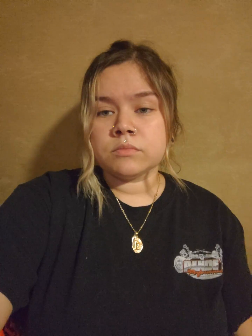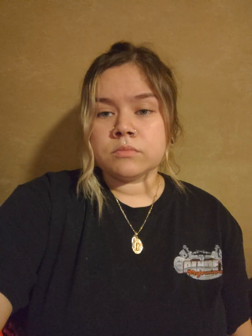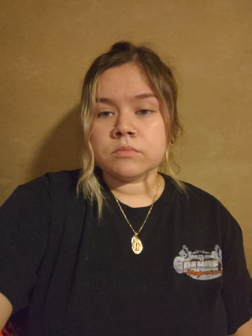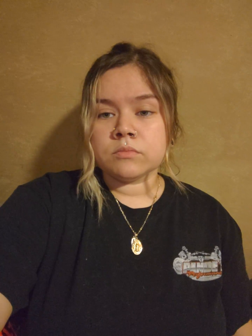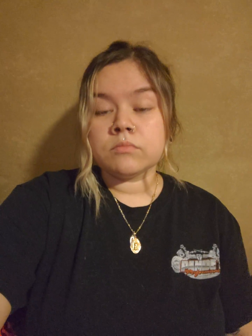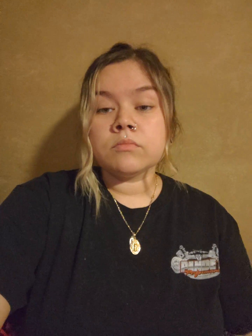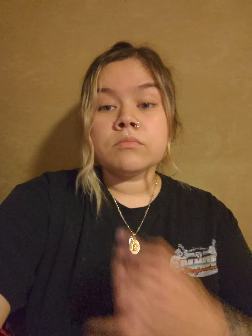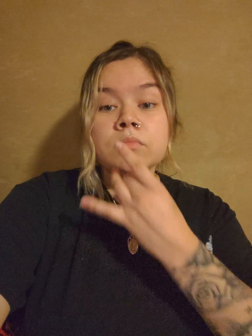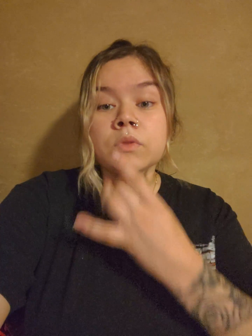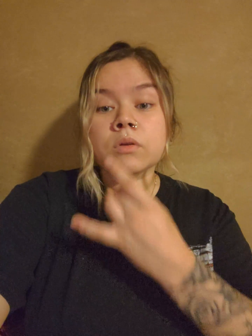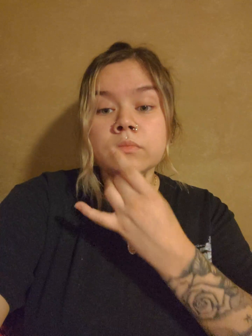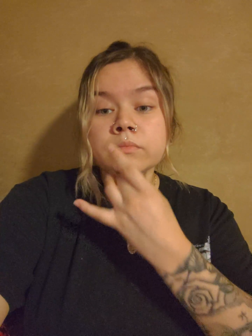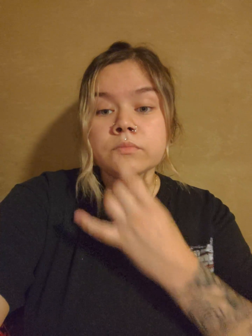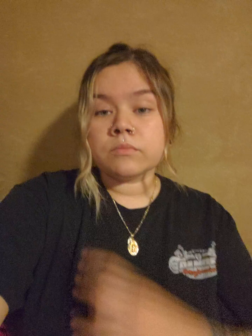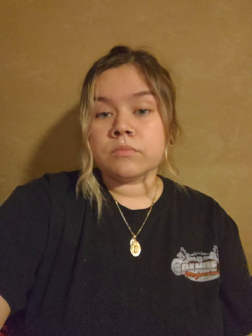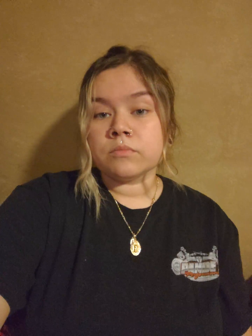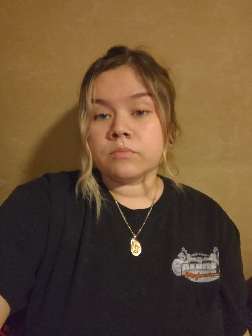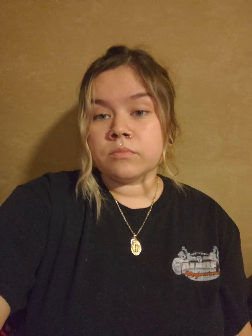light bulb